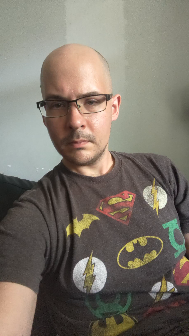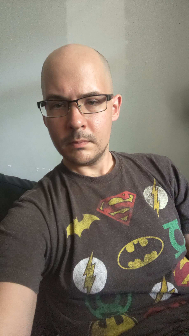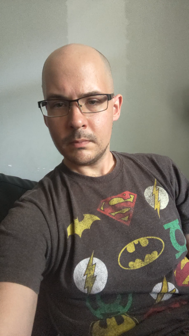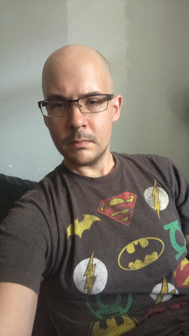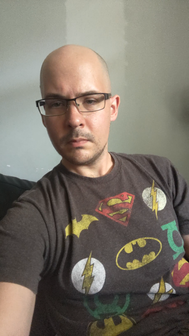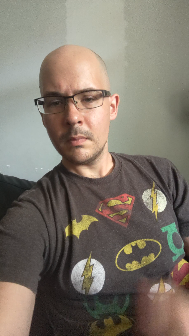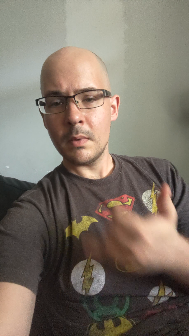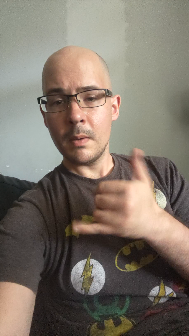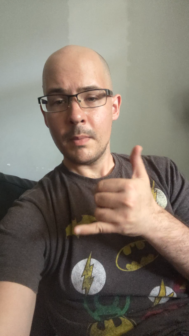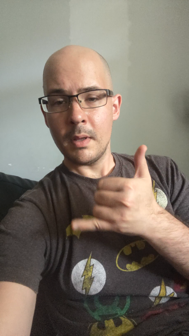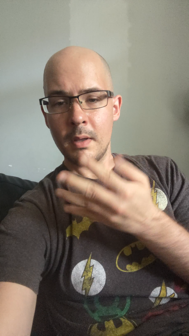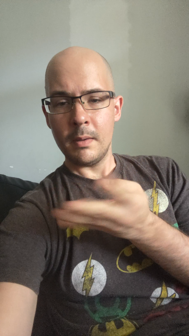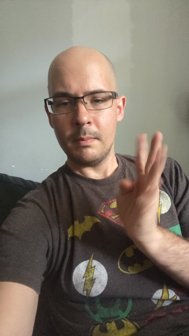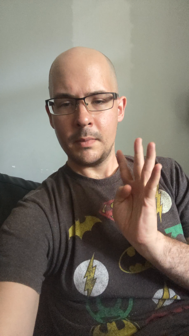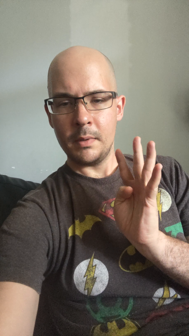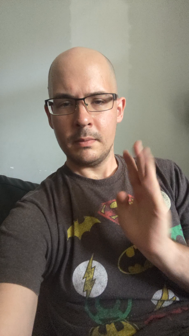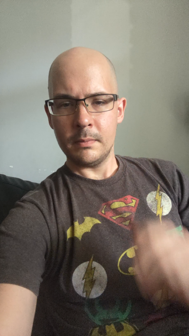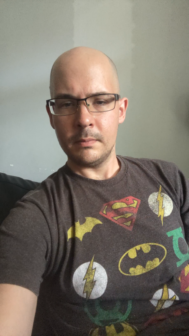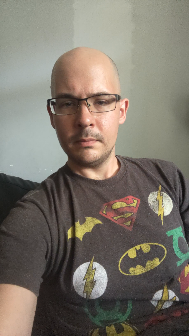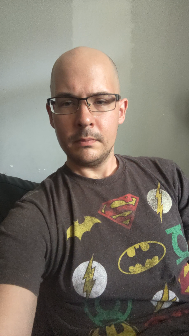playpen